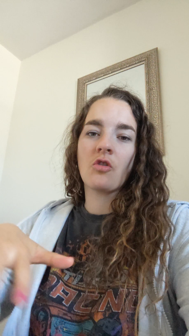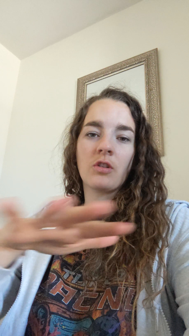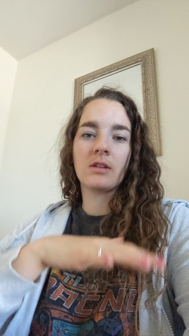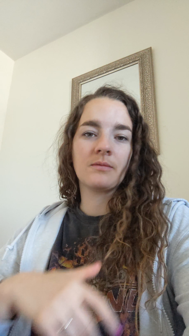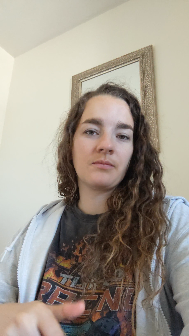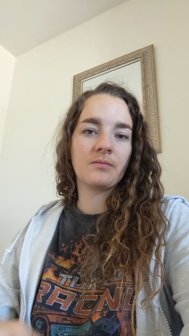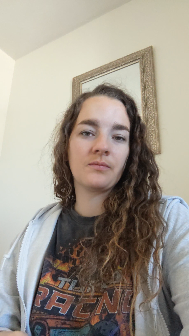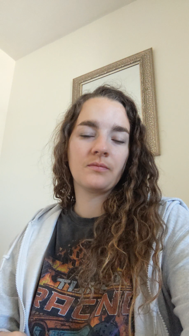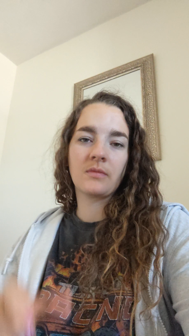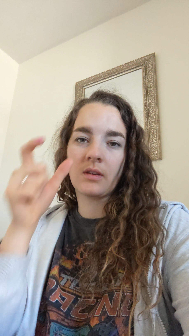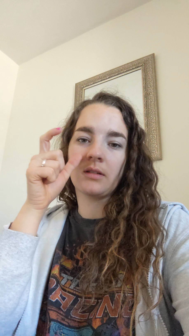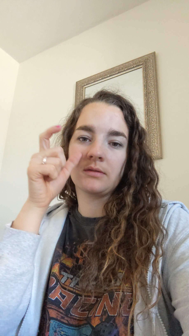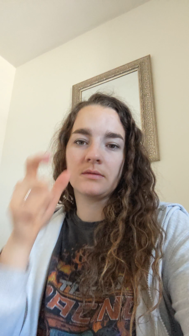glasses